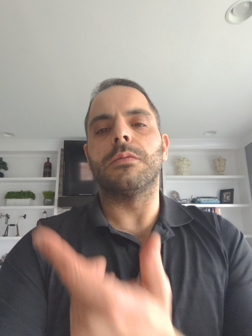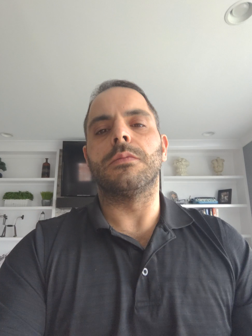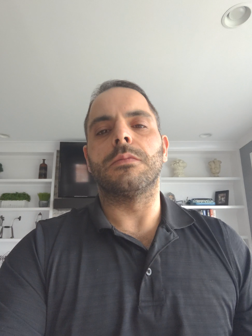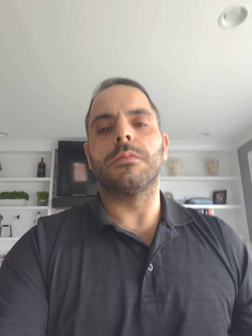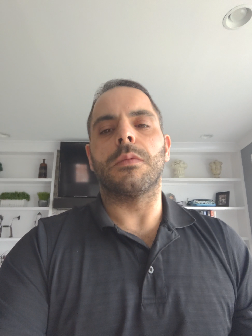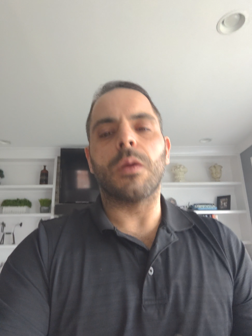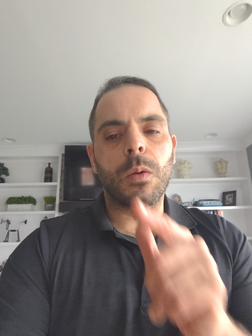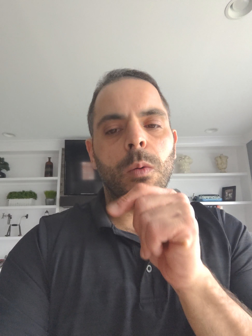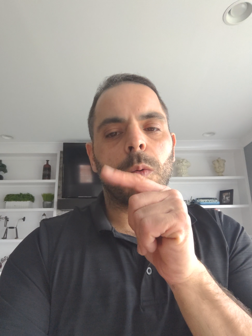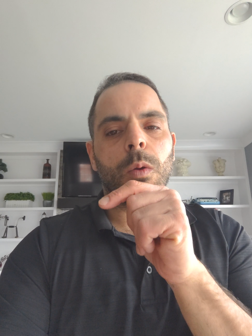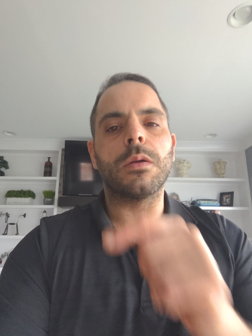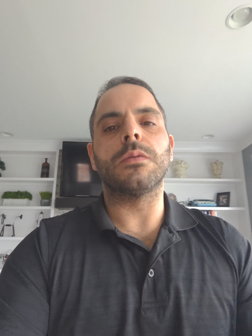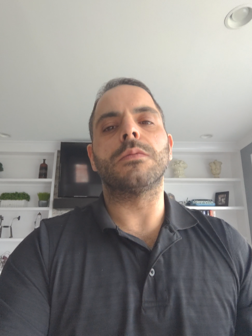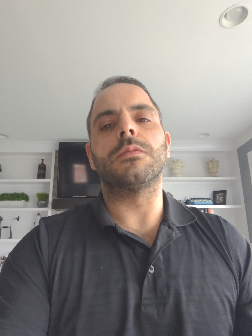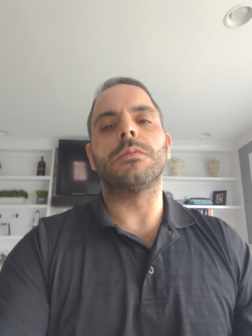who